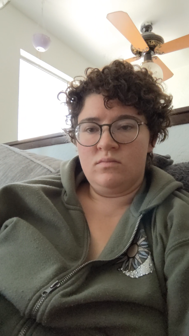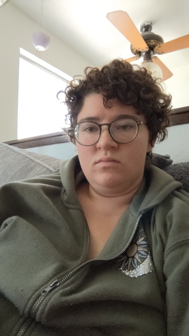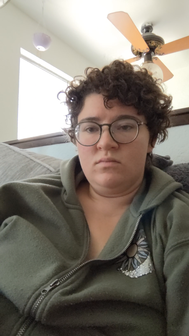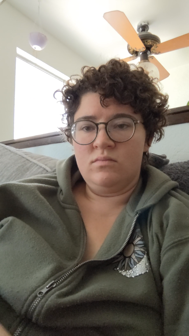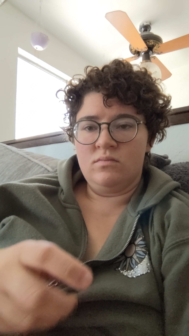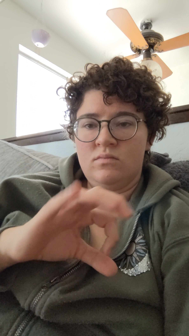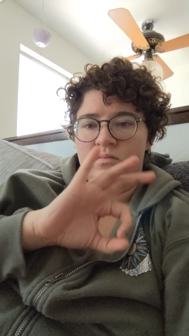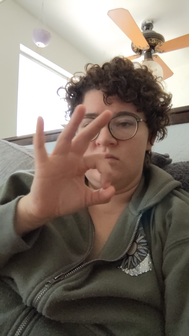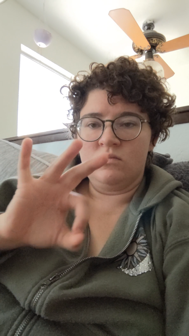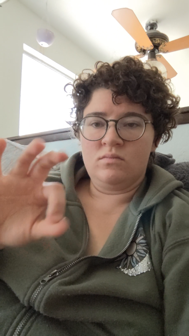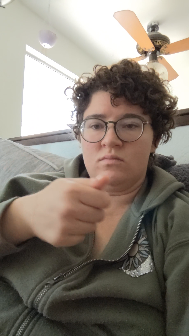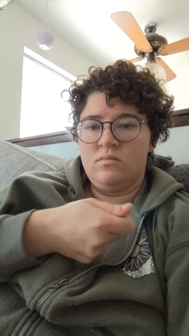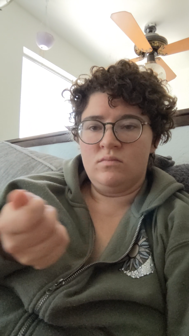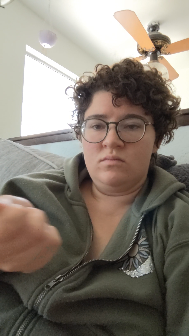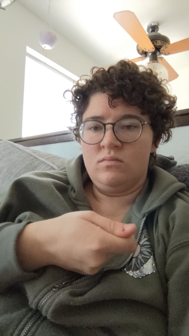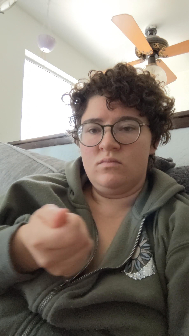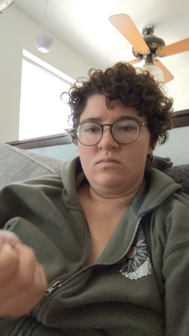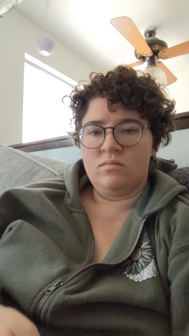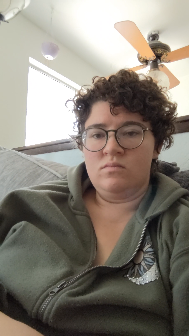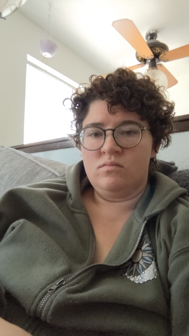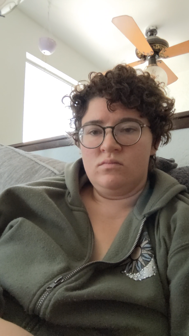hose